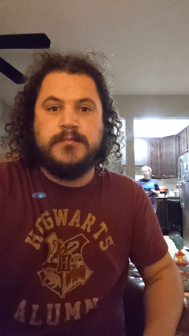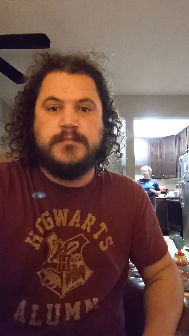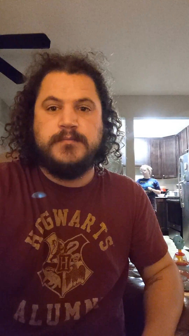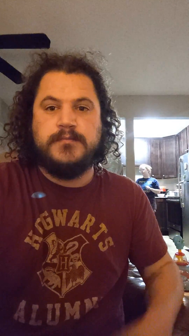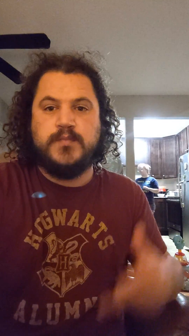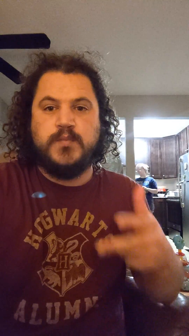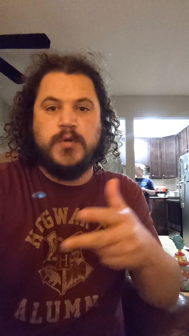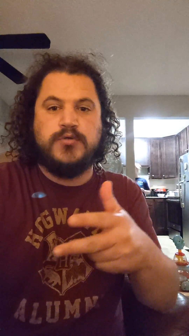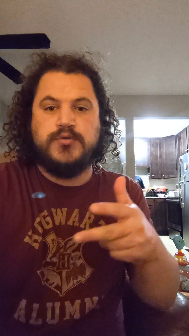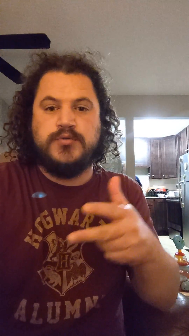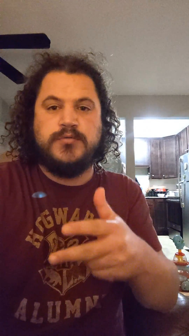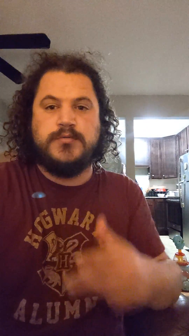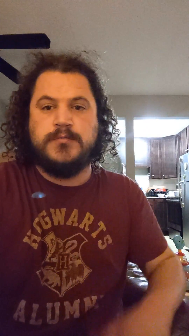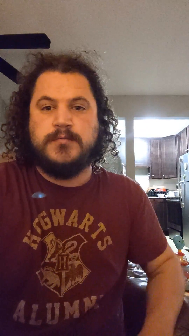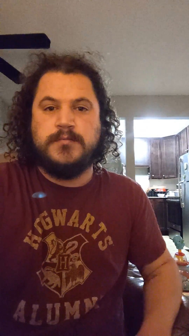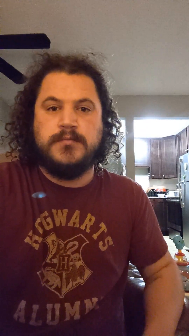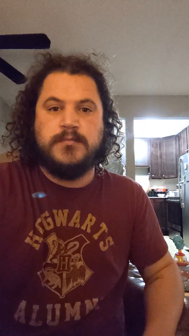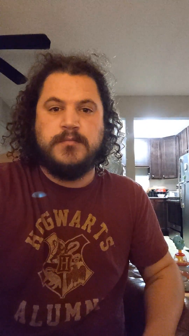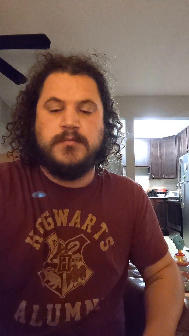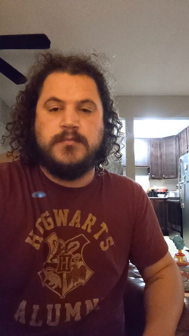garage